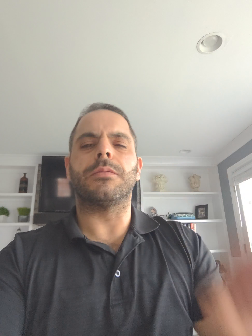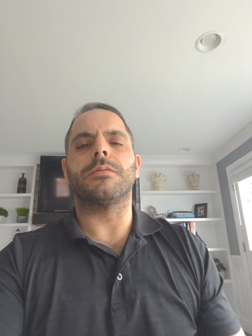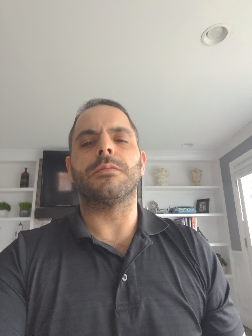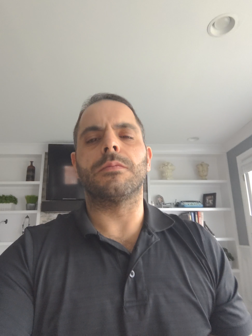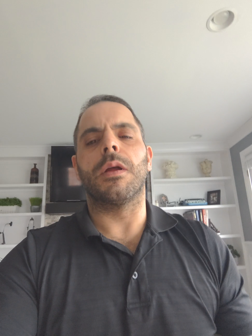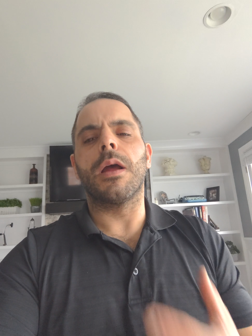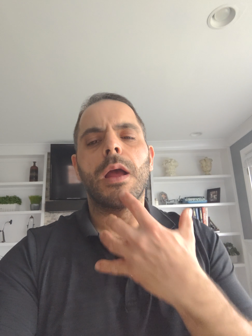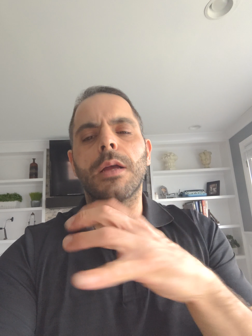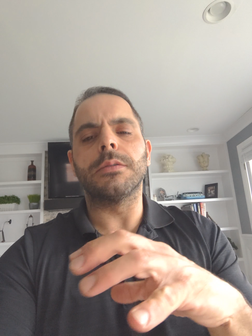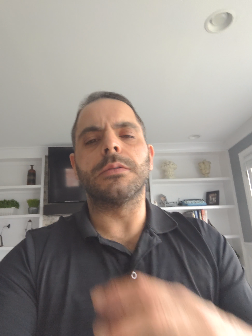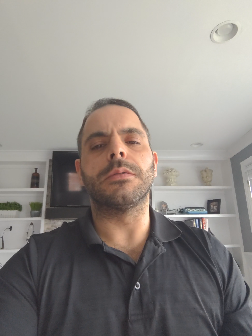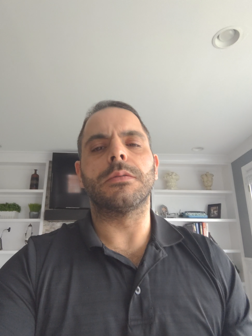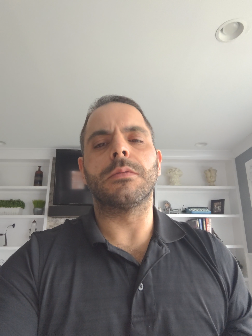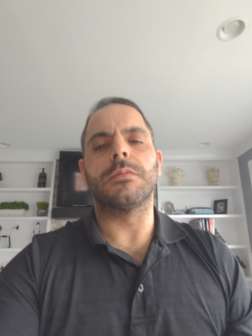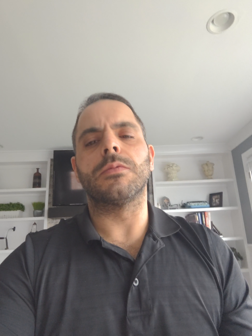hot